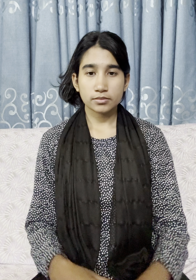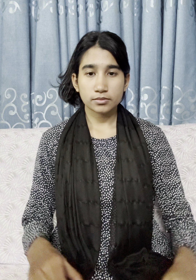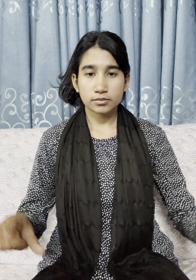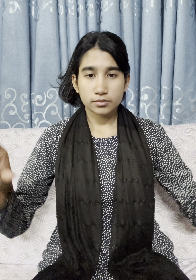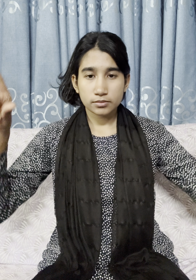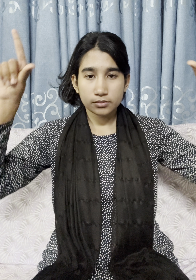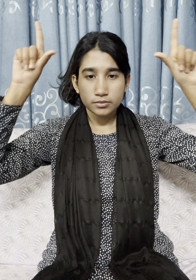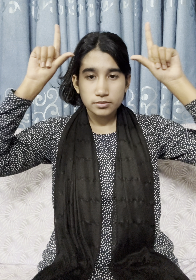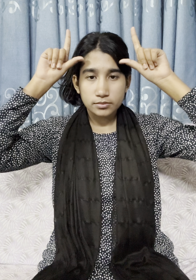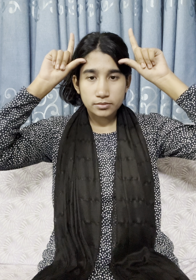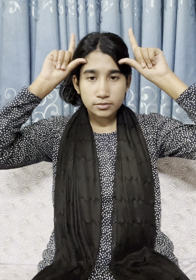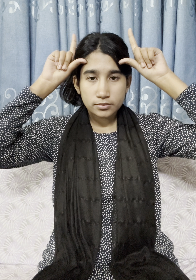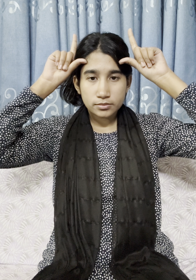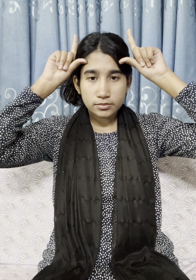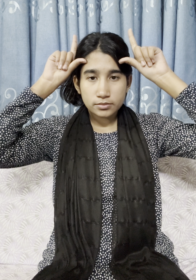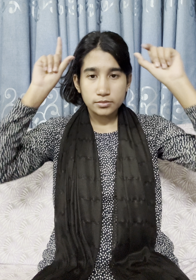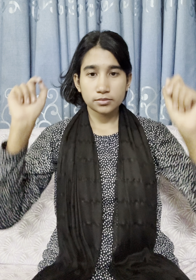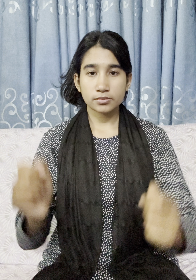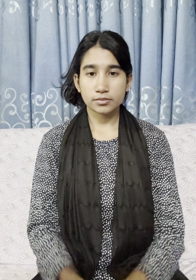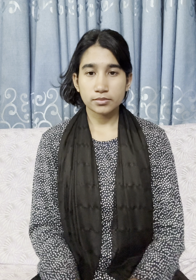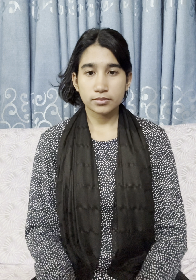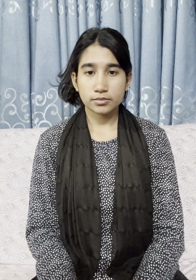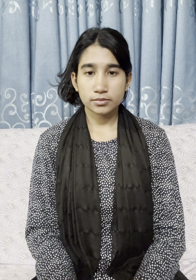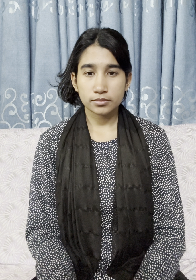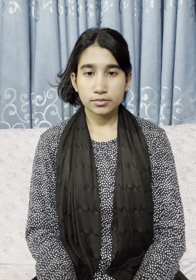গরু